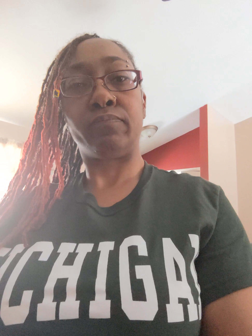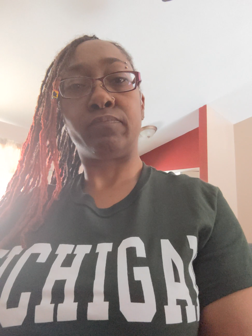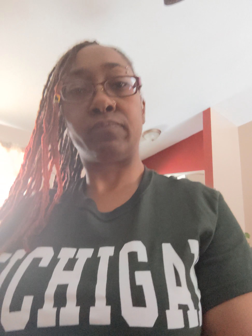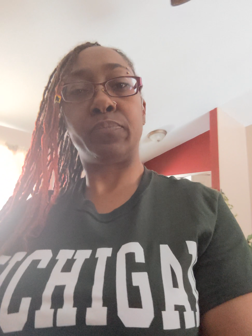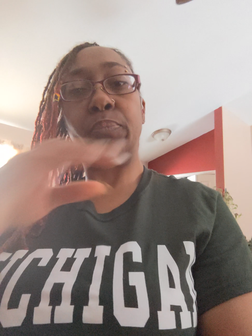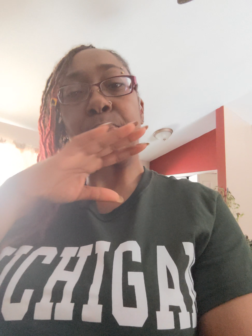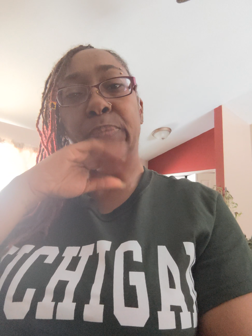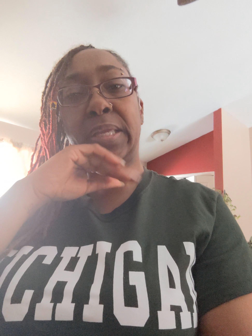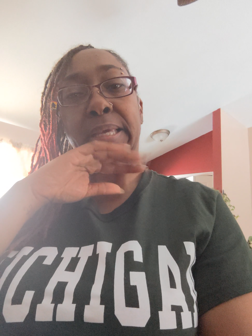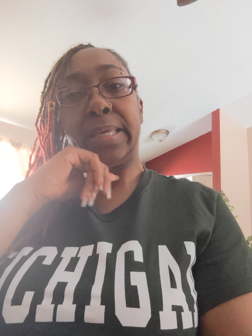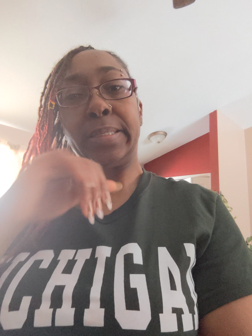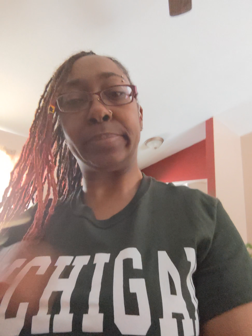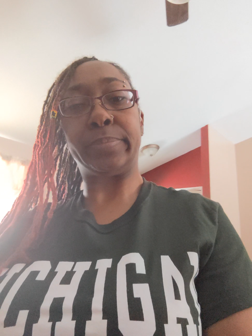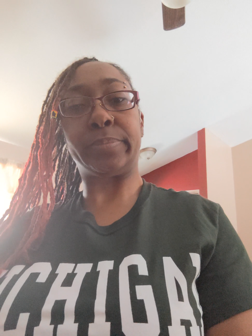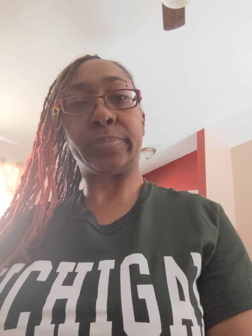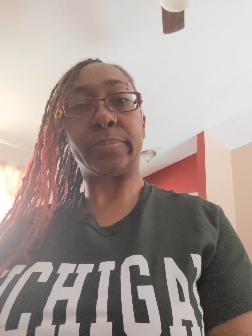pig